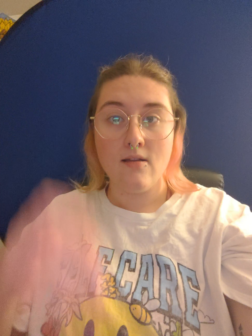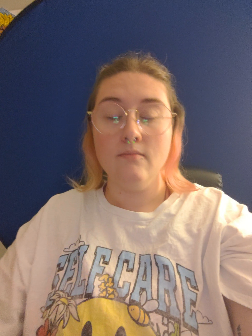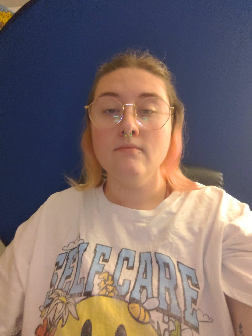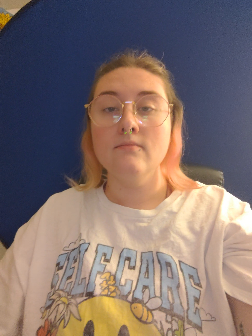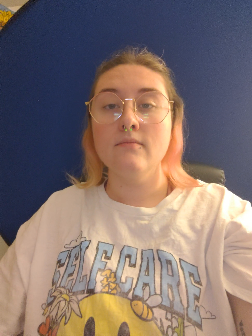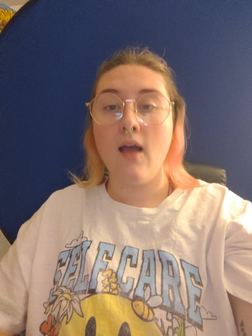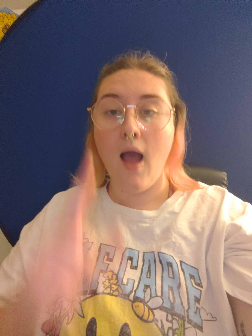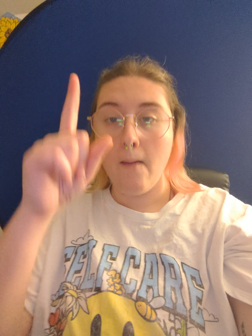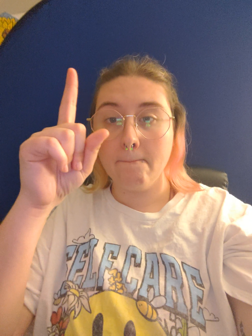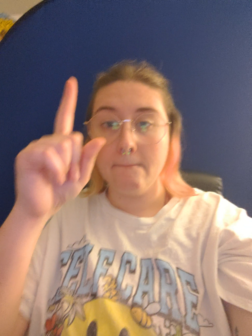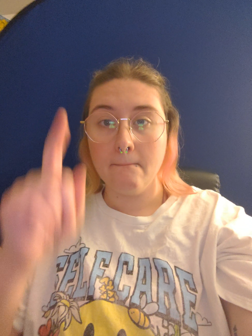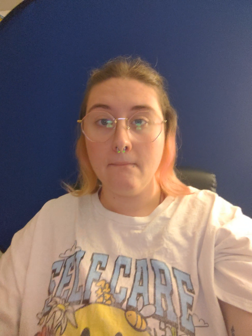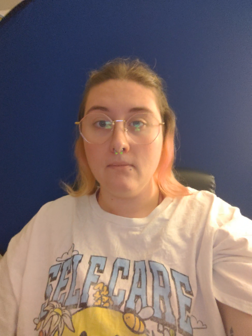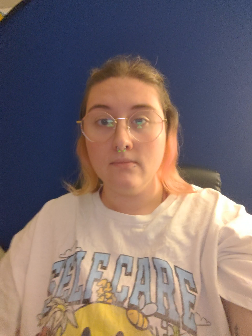up